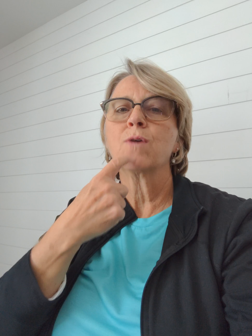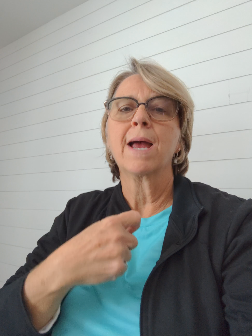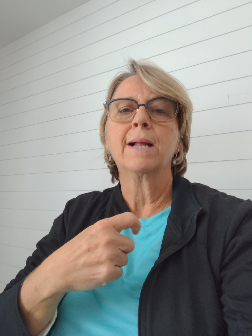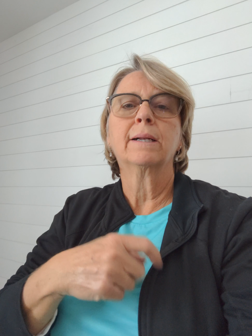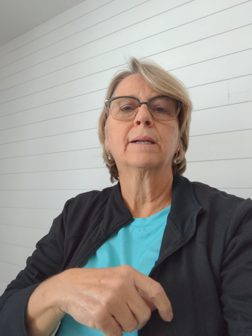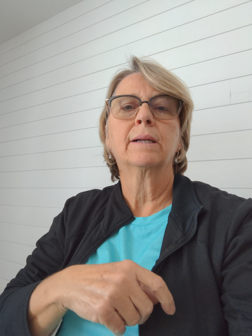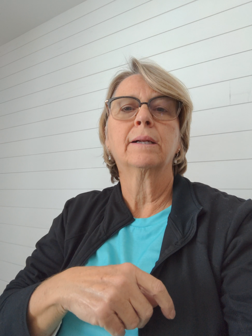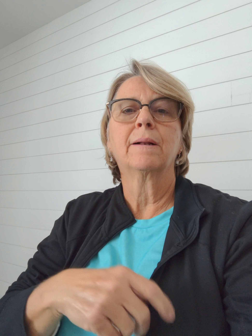red